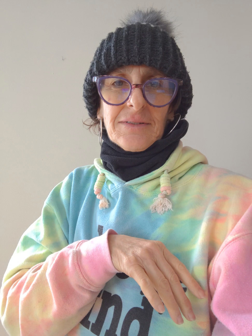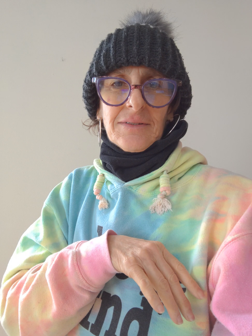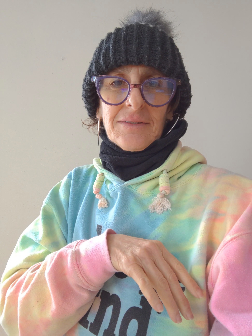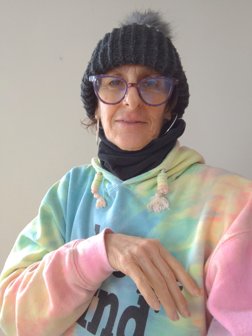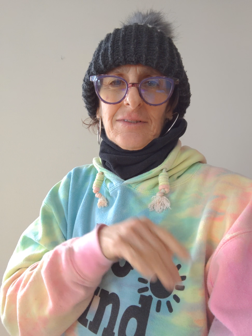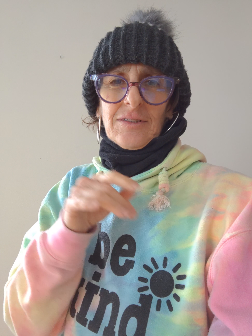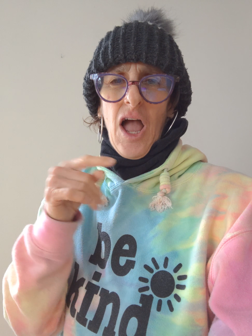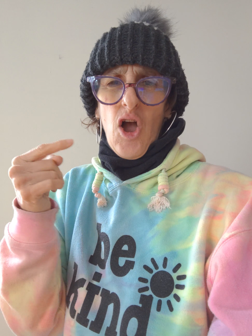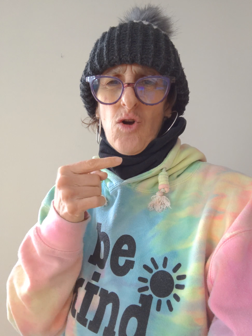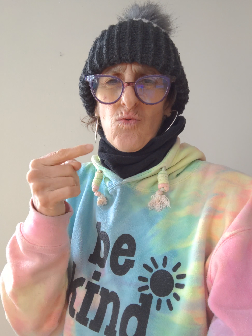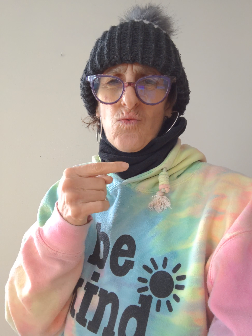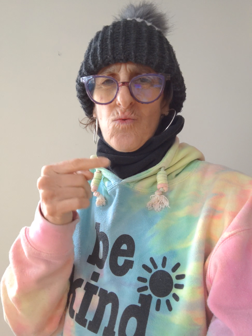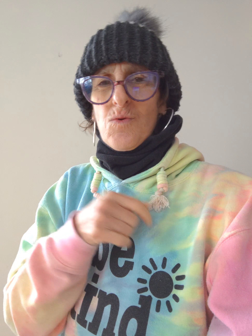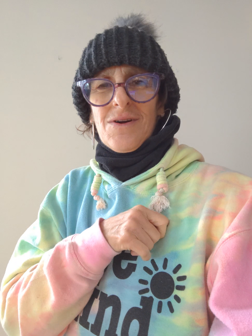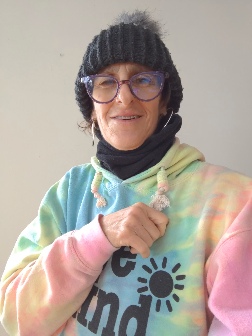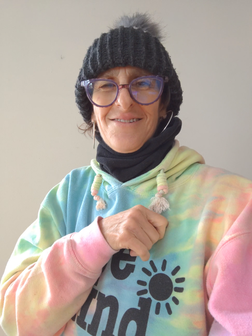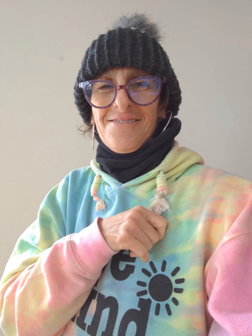owie